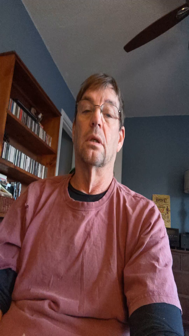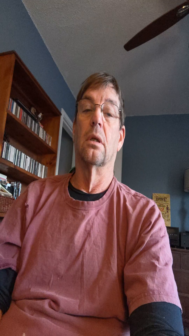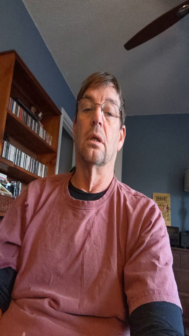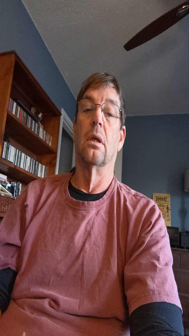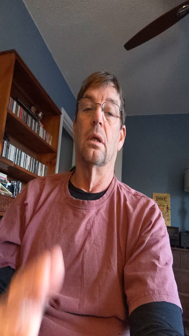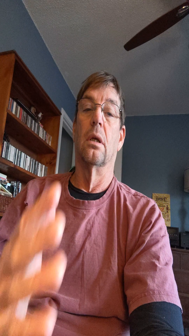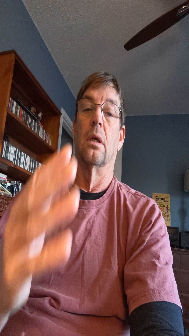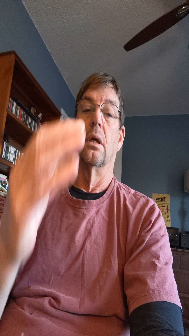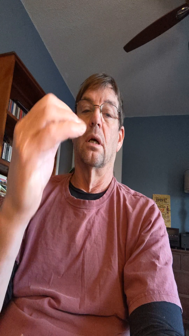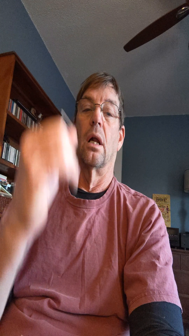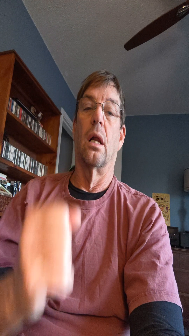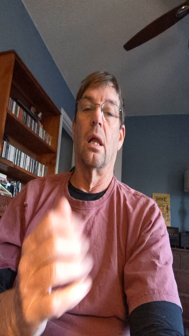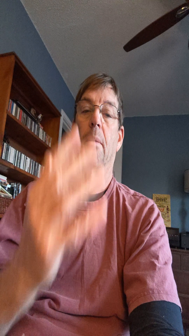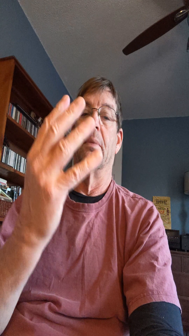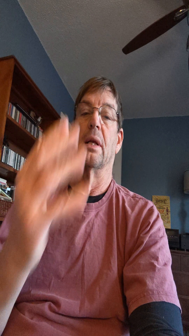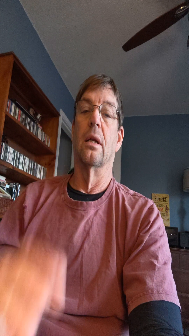mitten